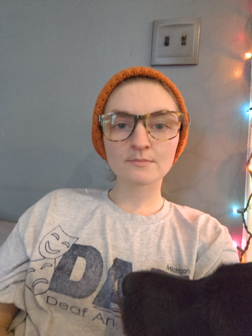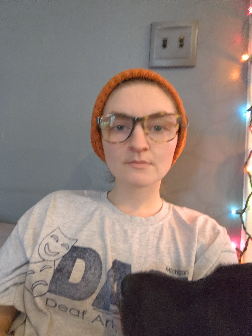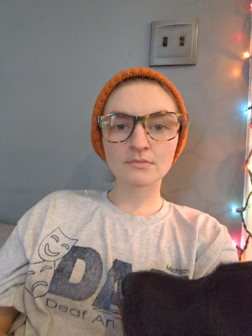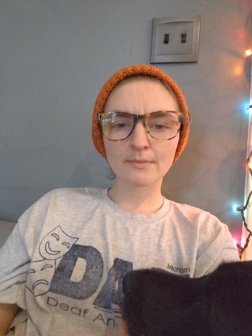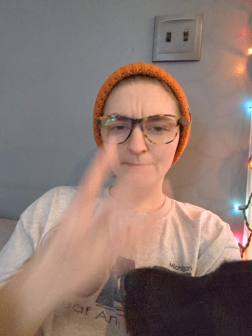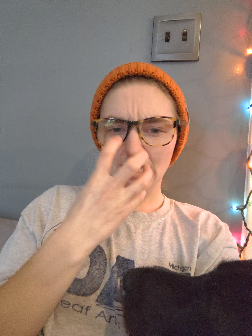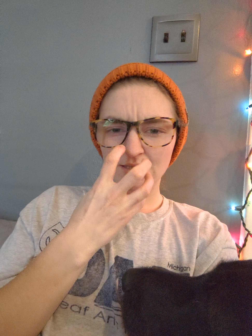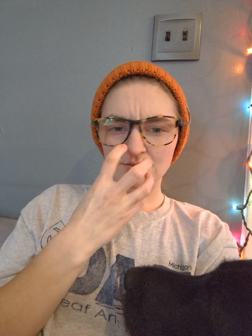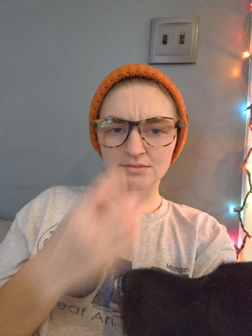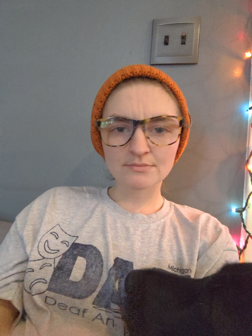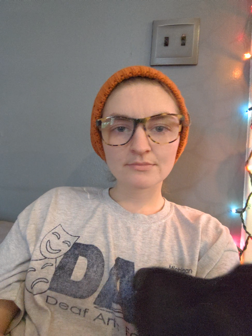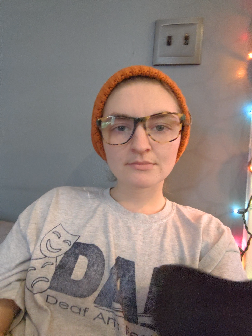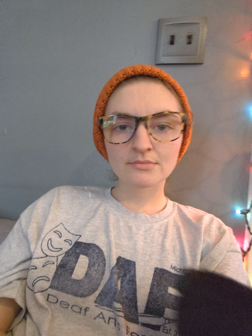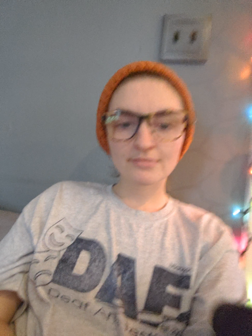mad